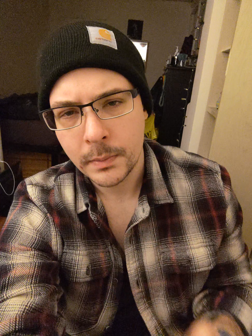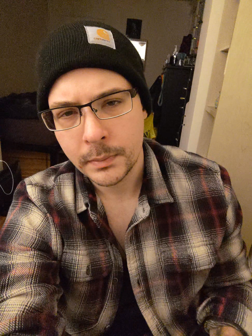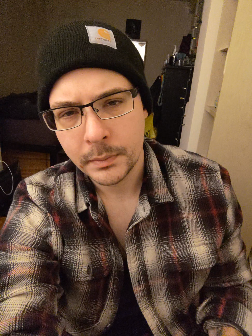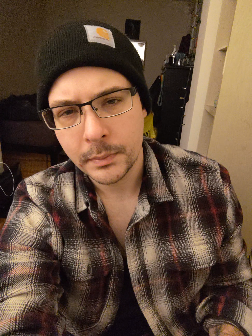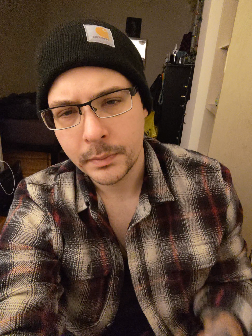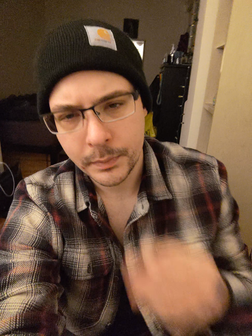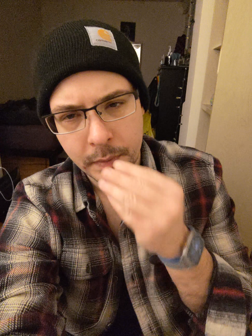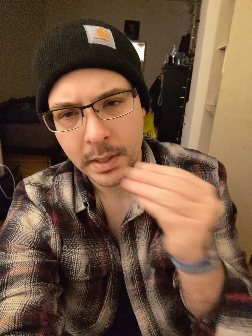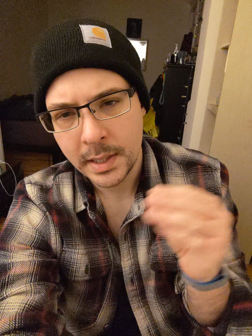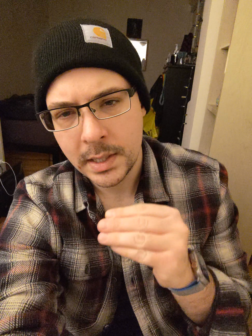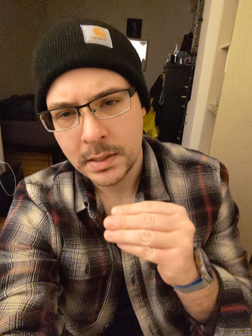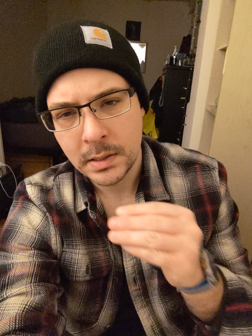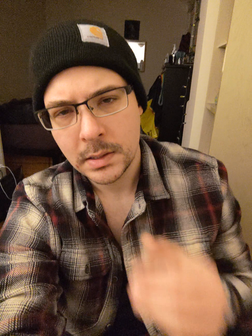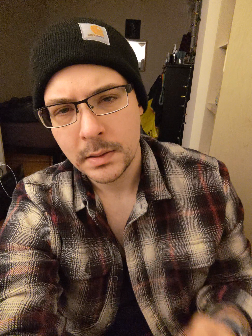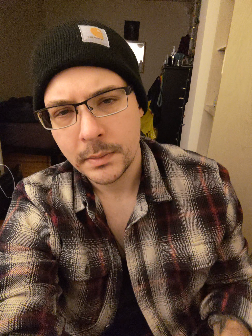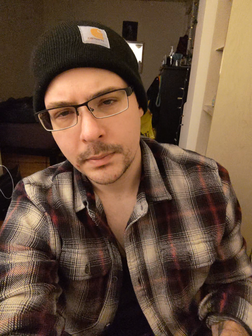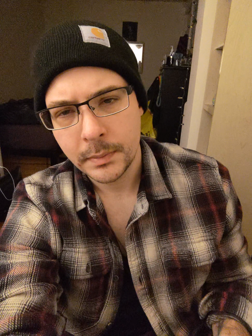kiss